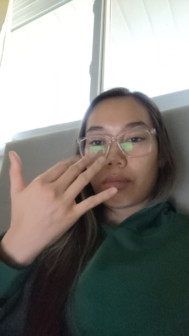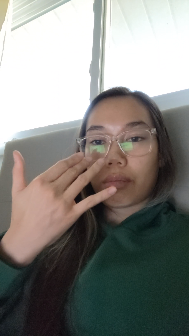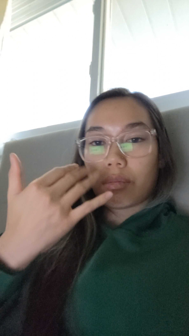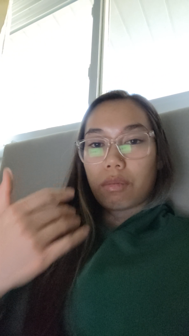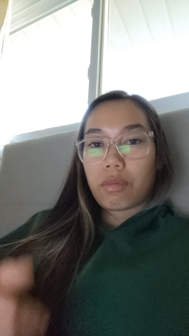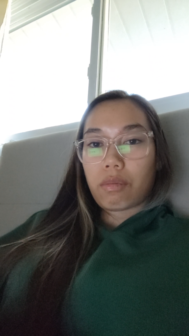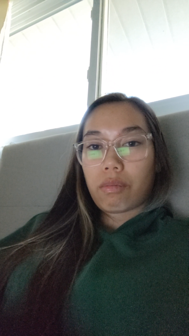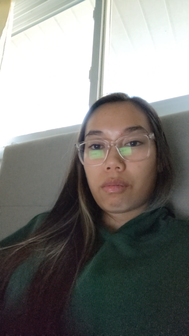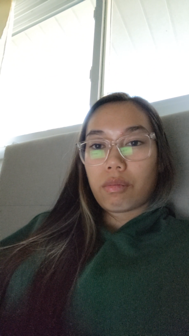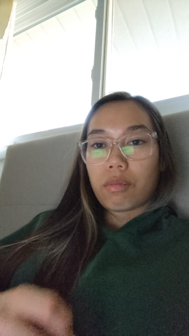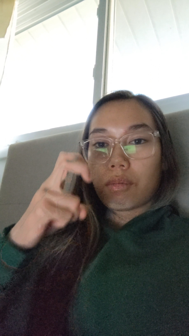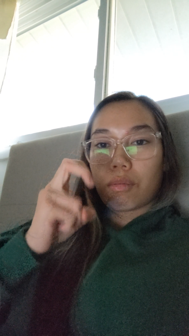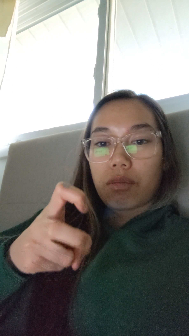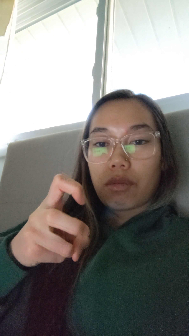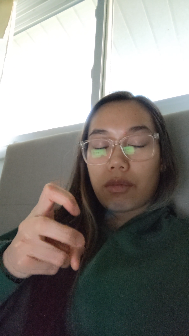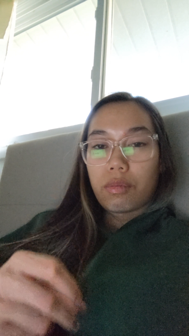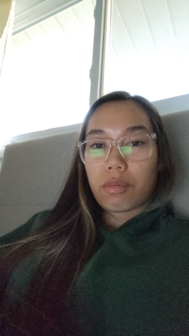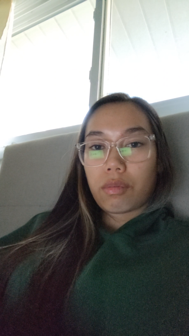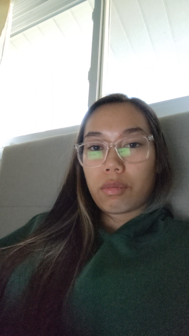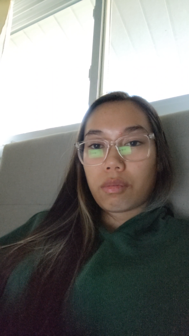hard